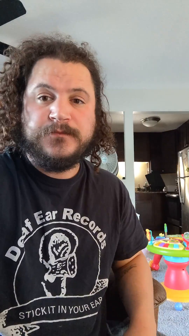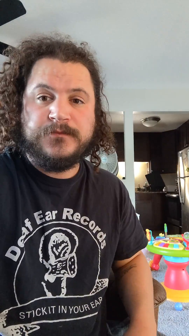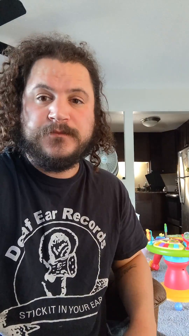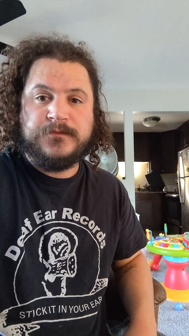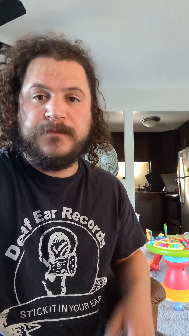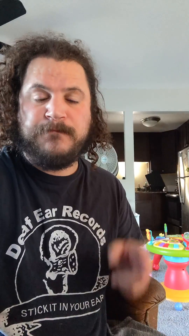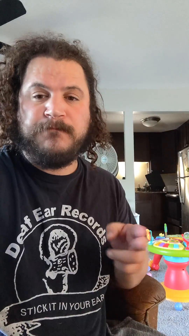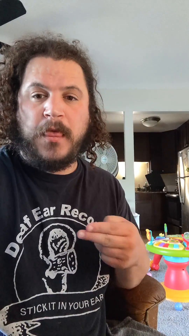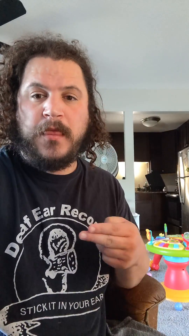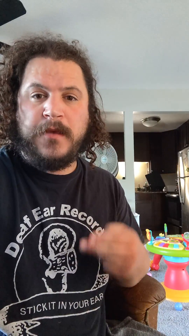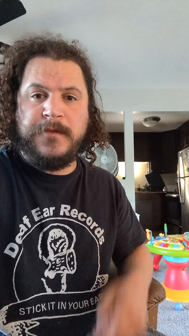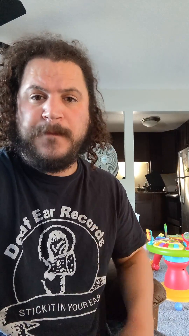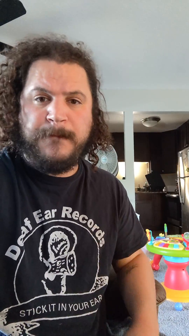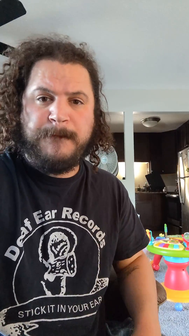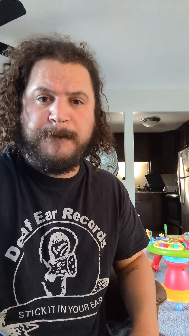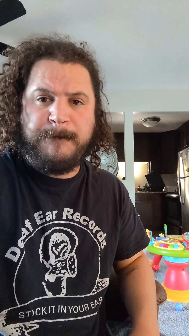belt